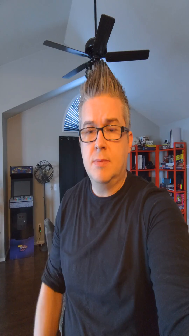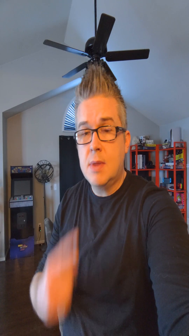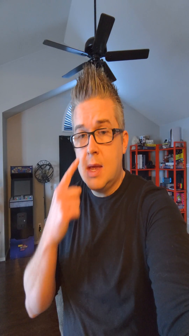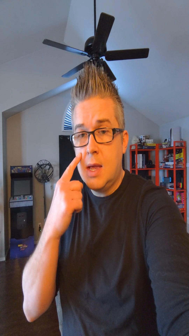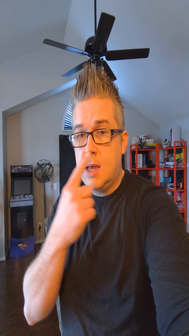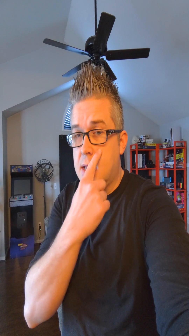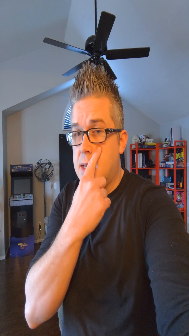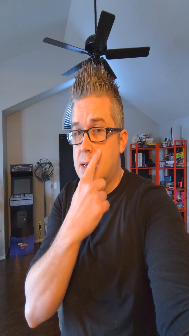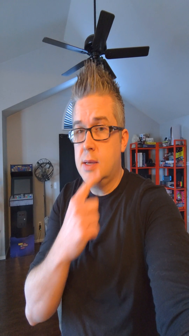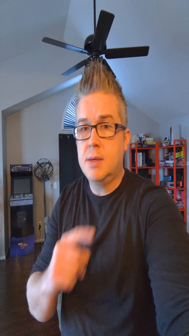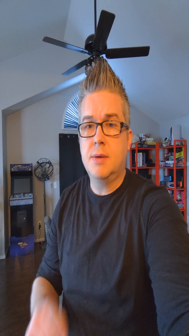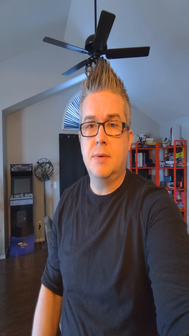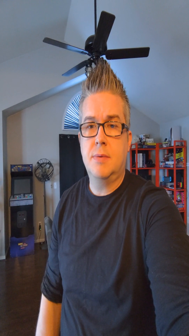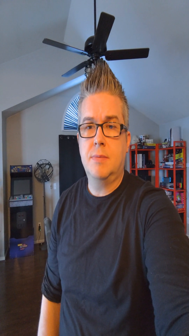eye